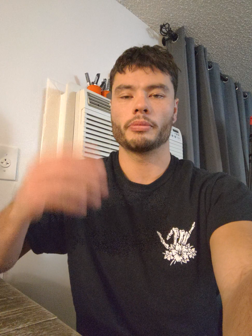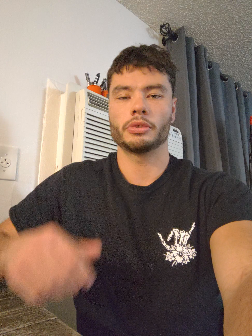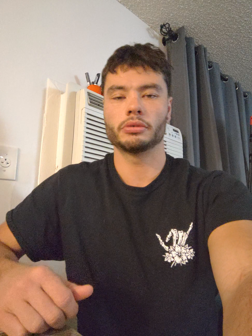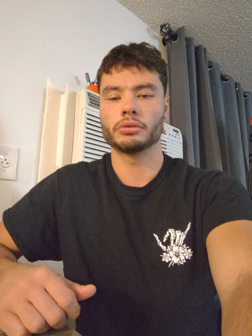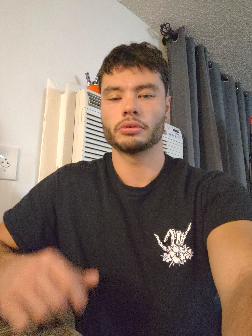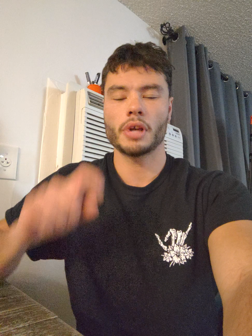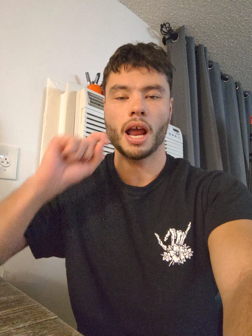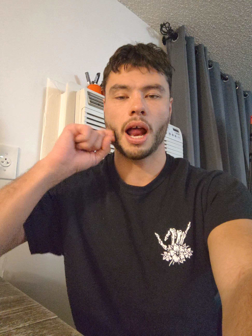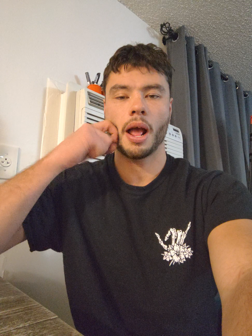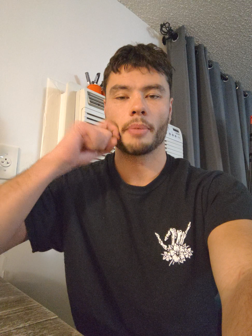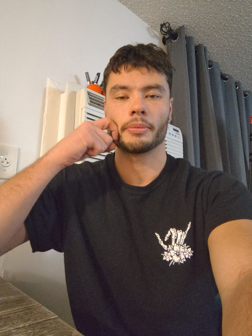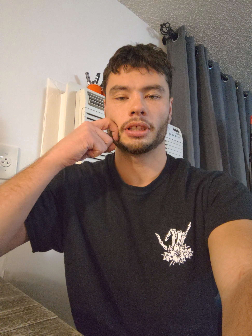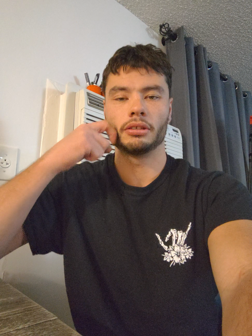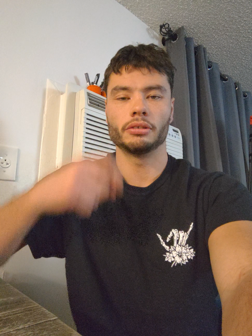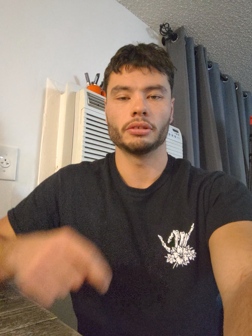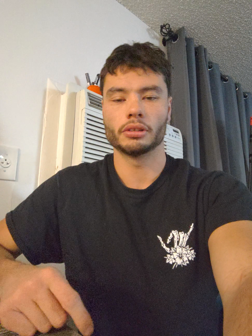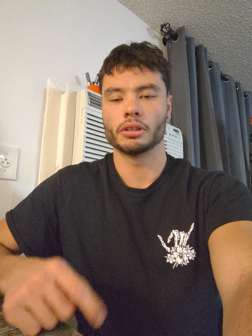apple